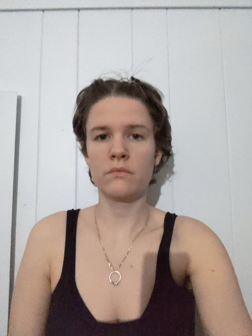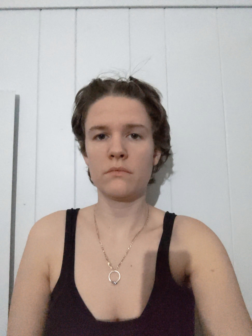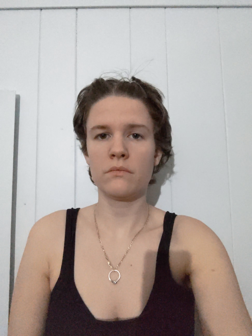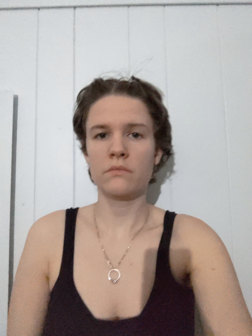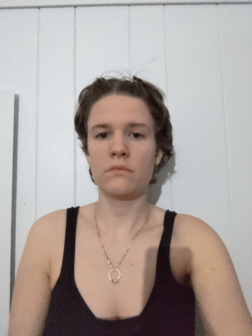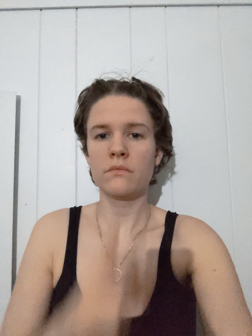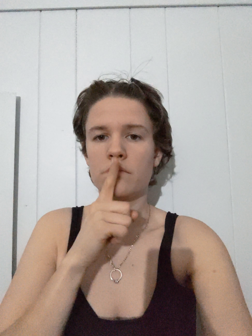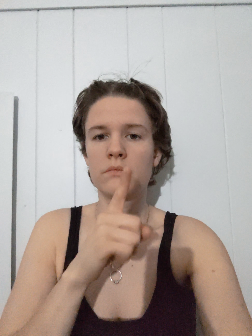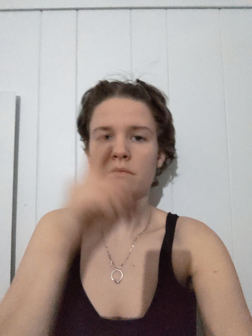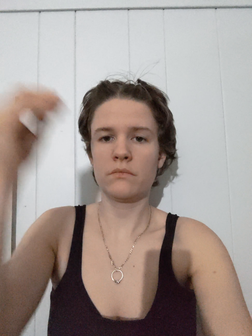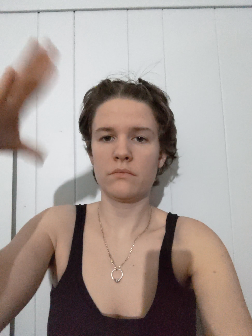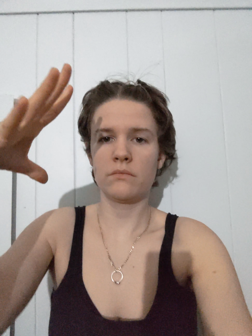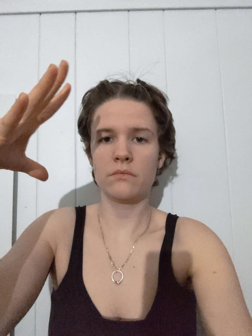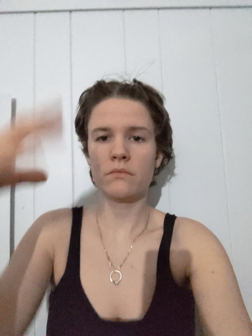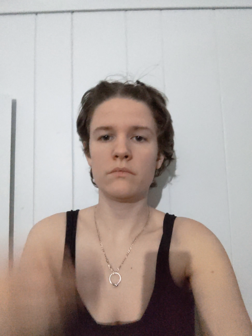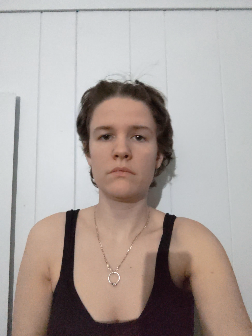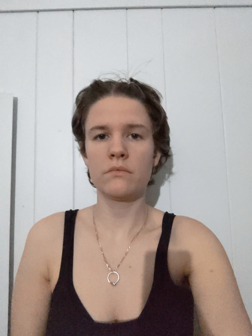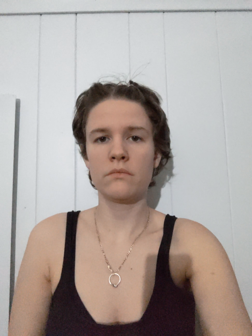lamp